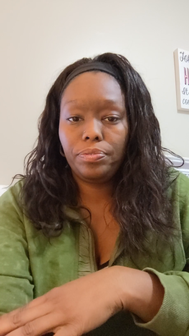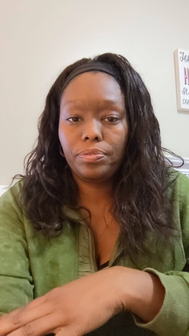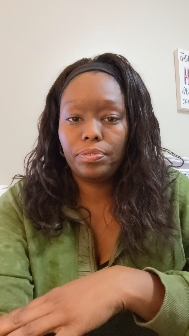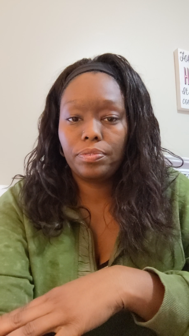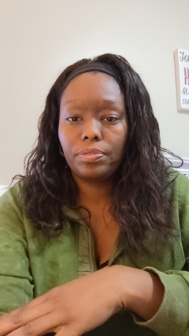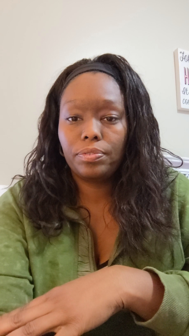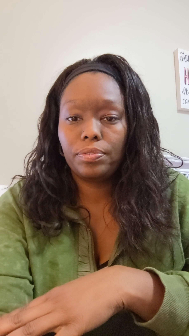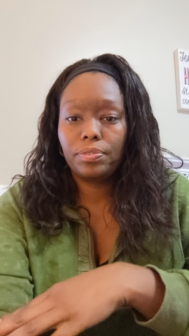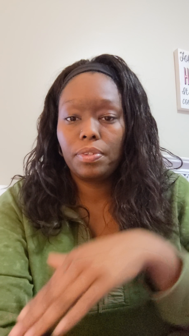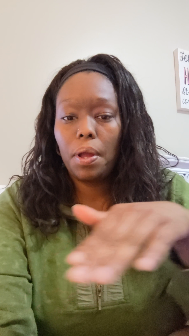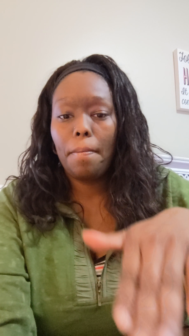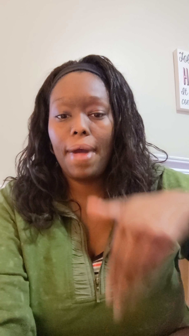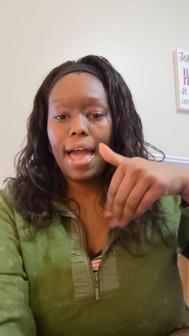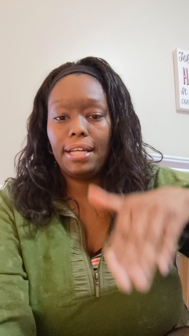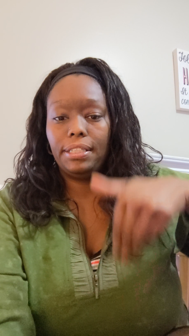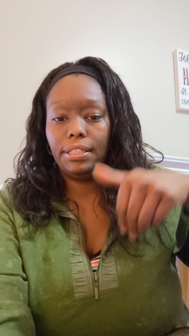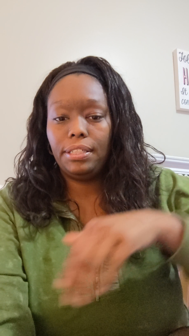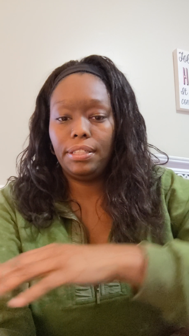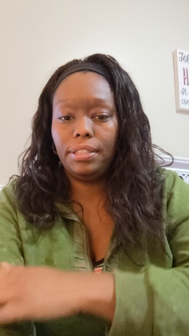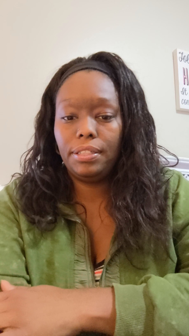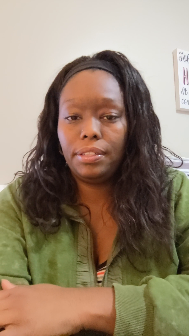pants